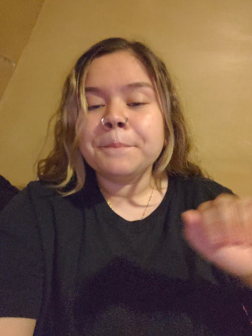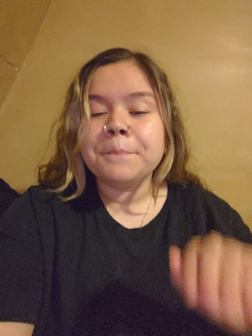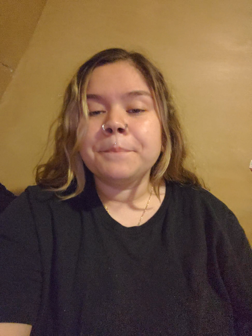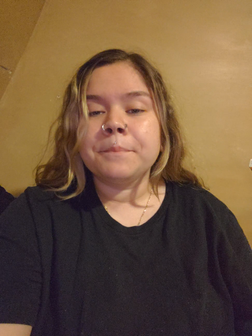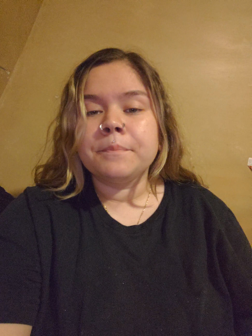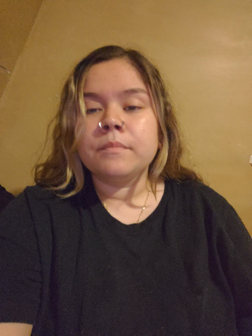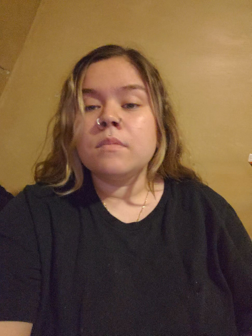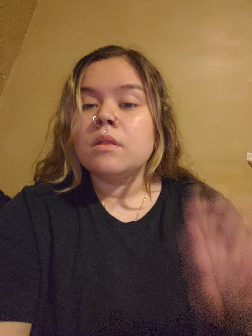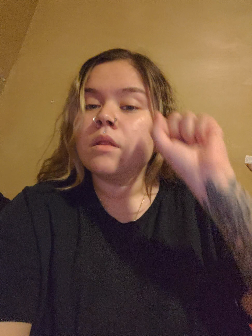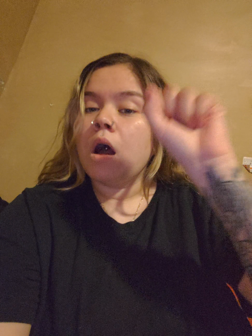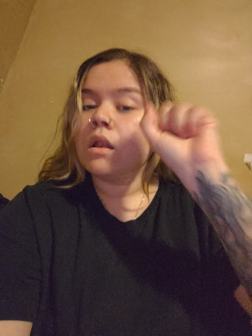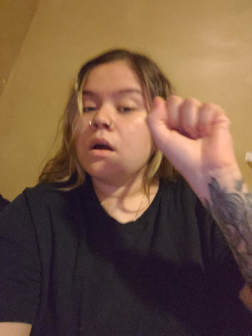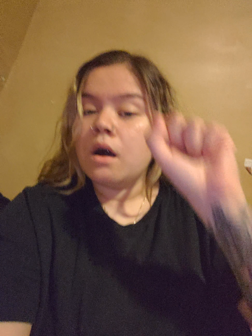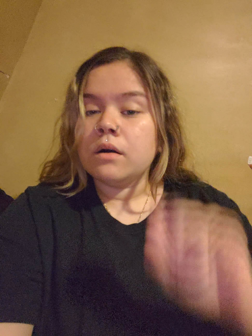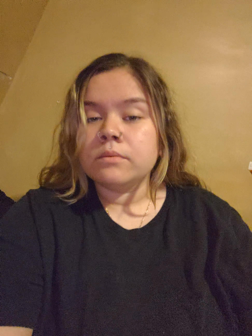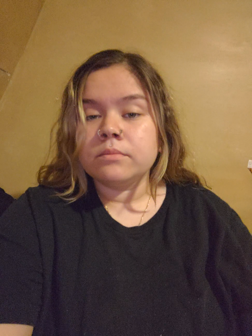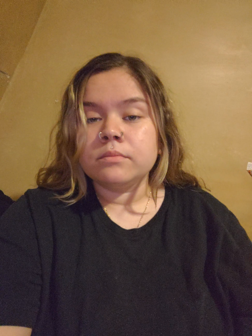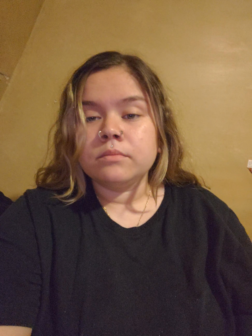knock